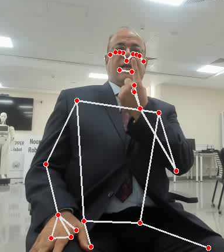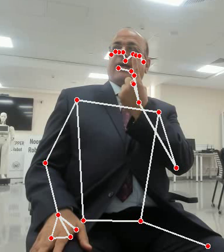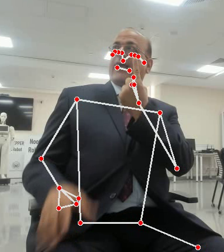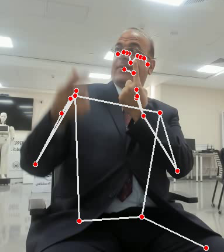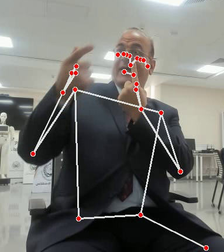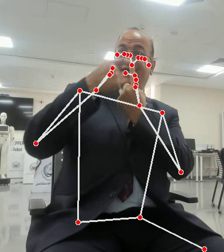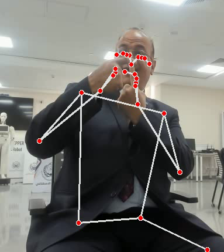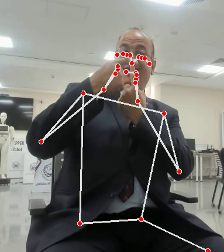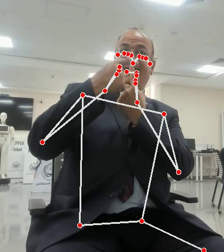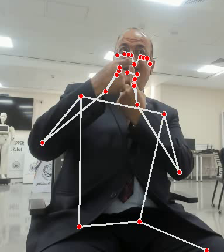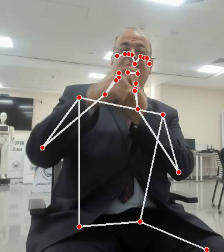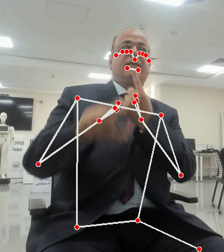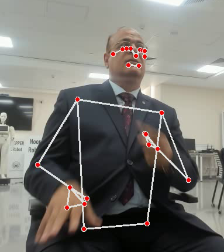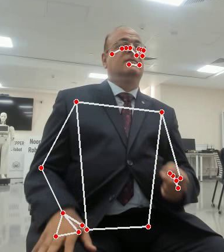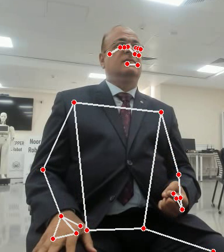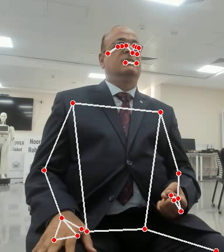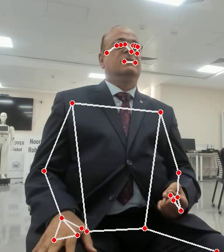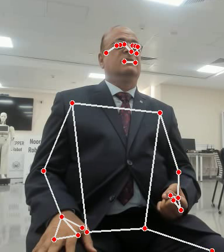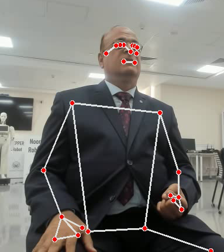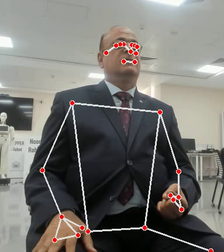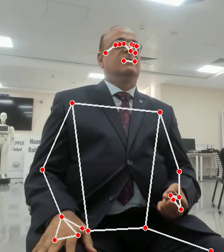khaly balk